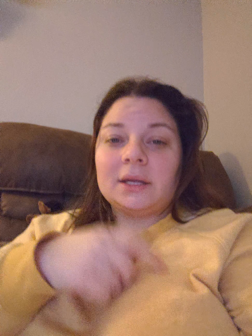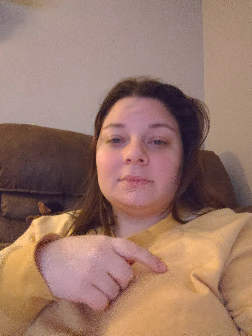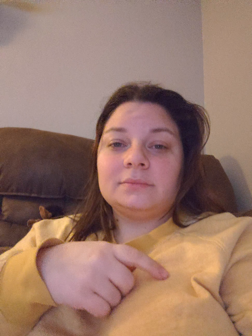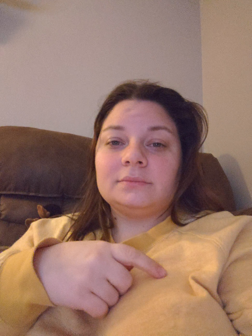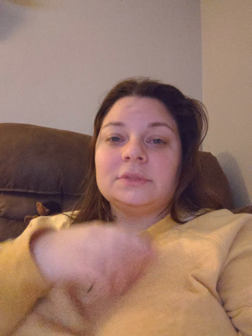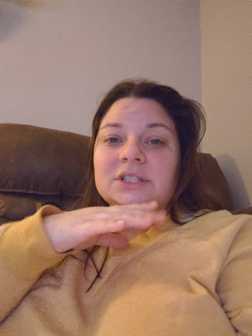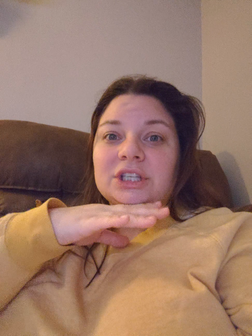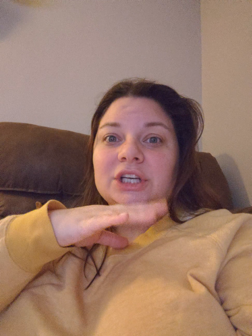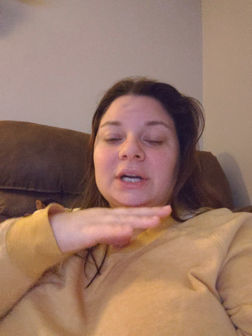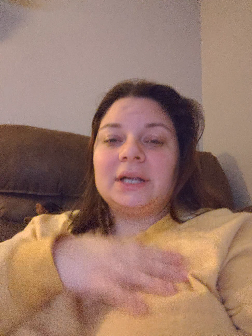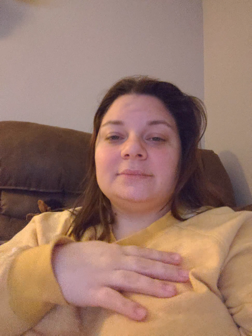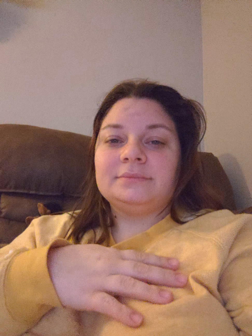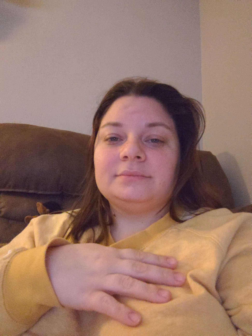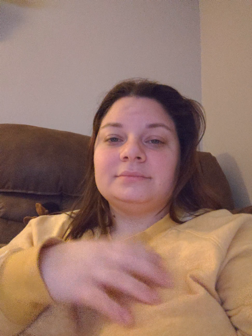dirty